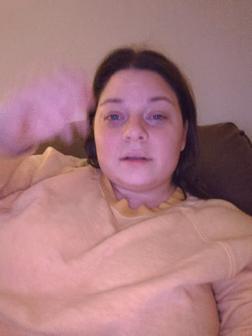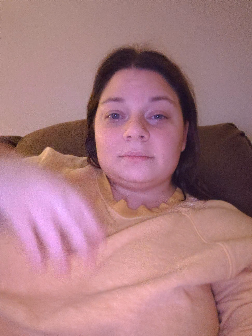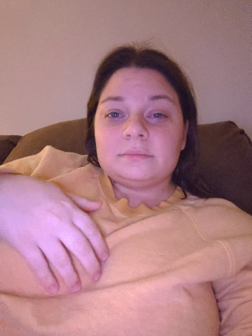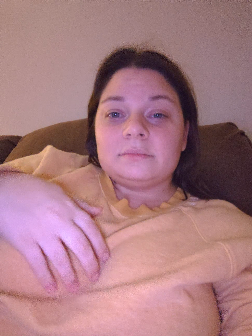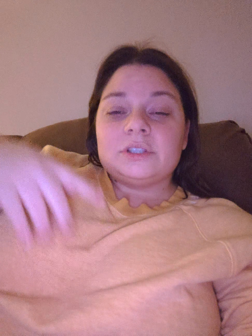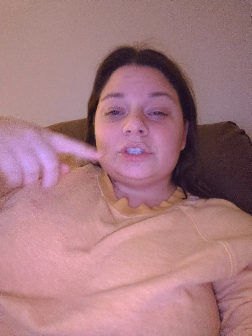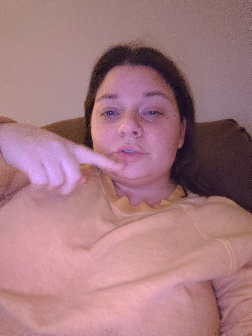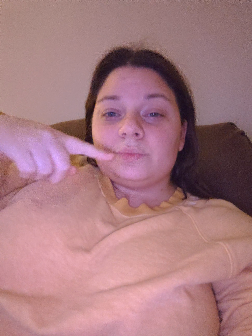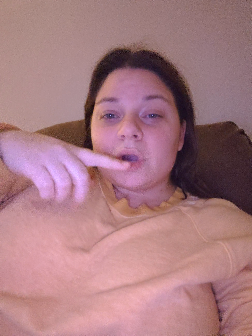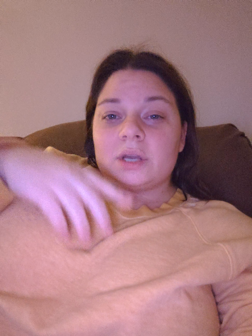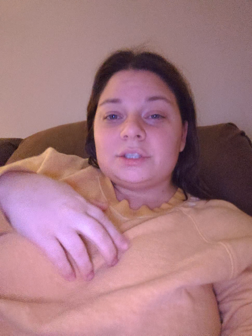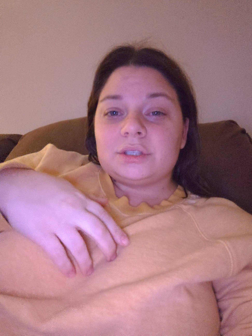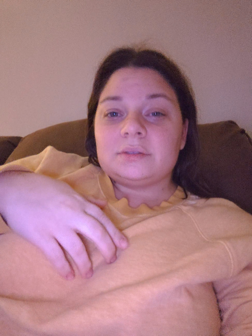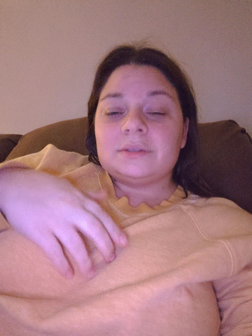toothbrush